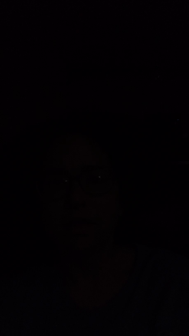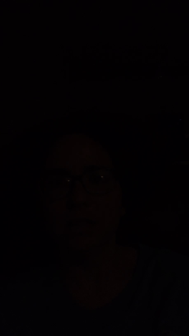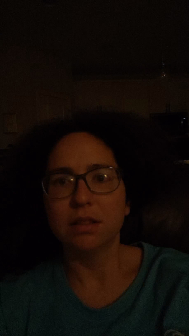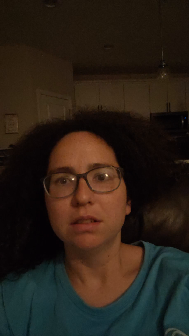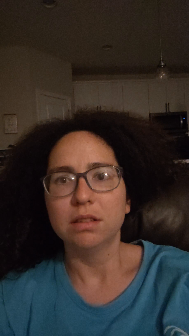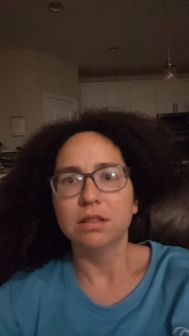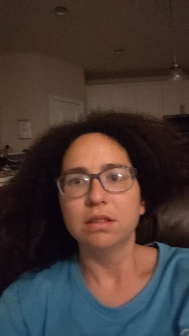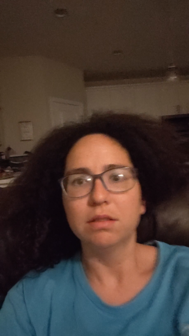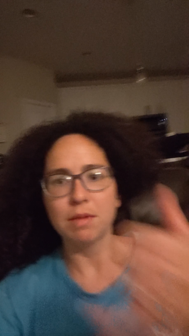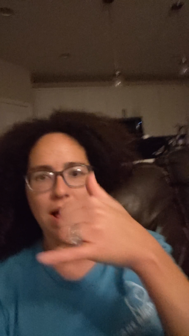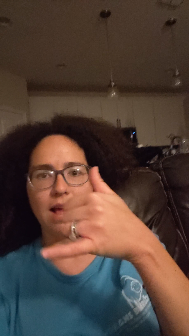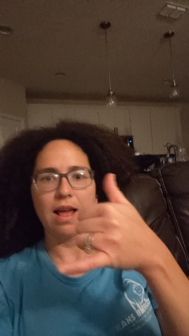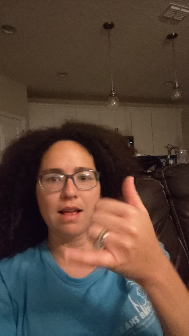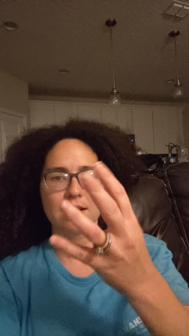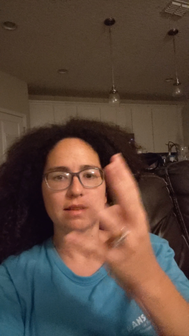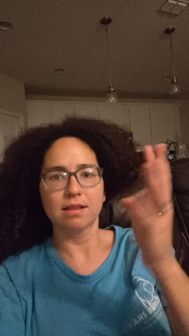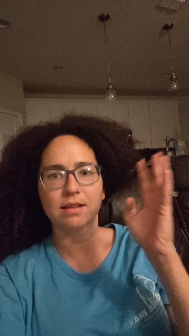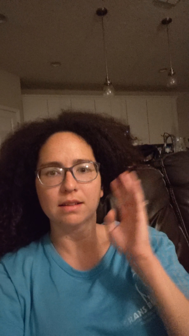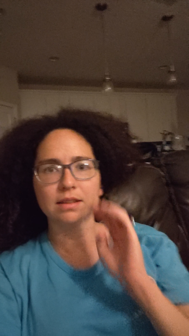playpen